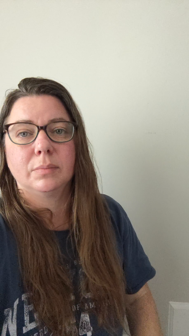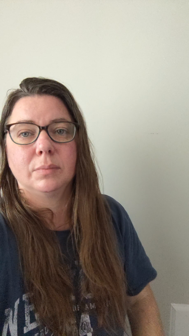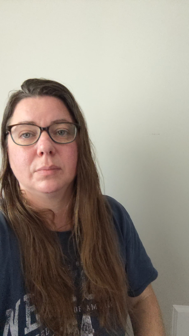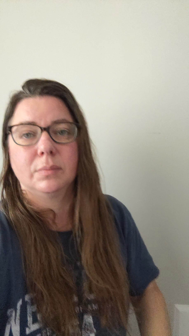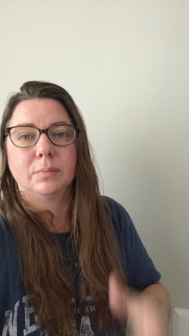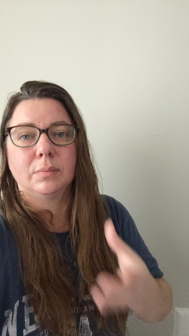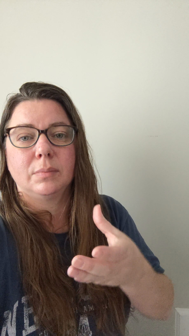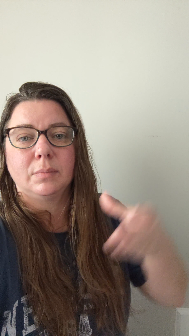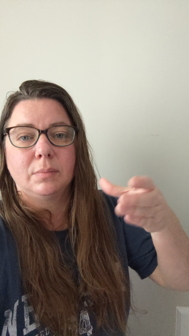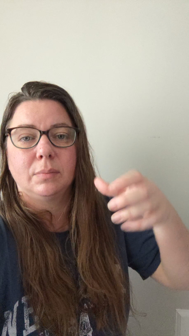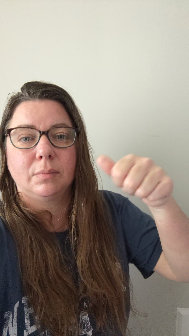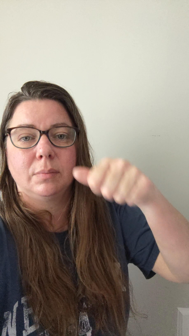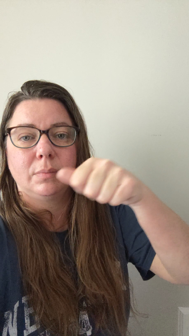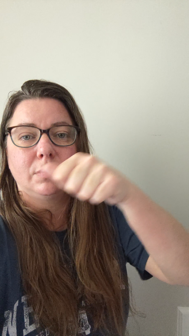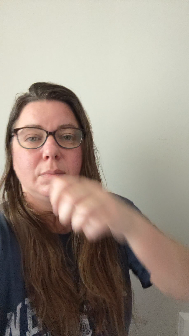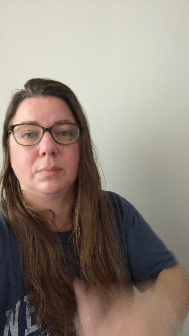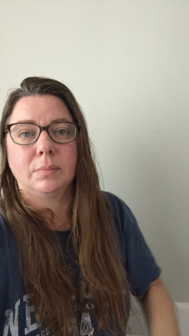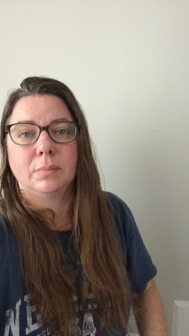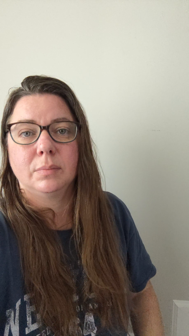basket